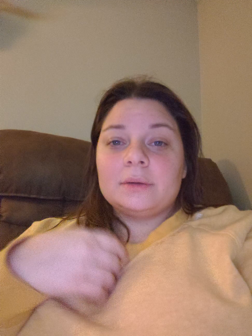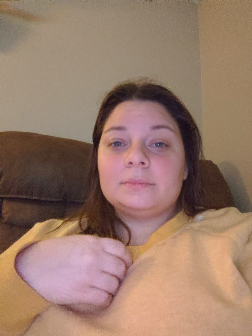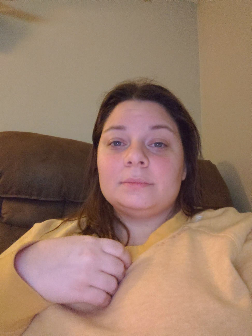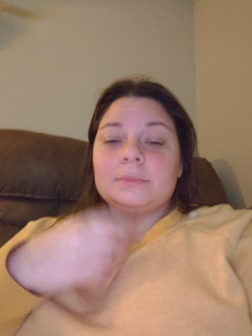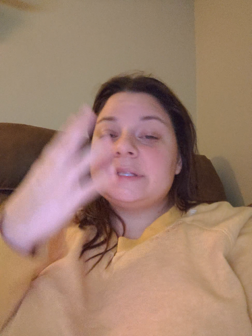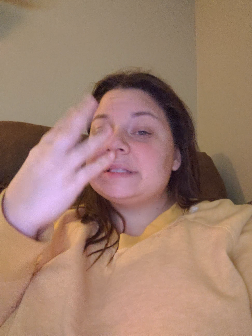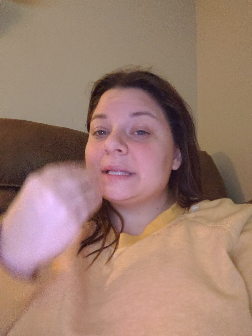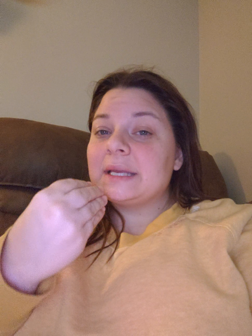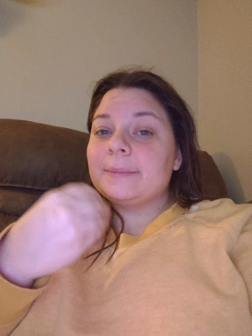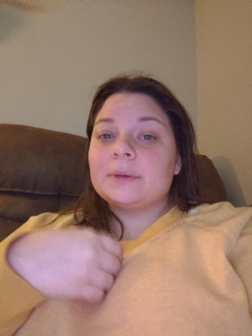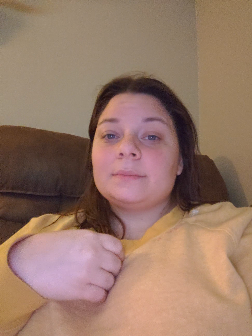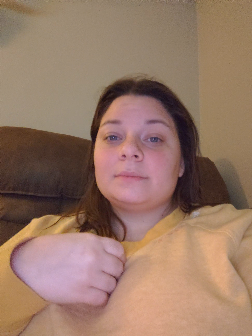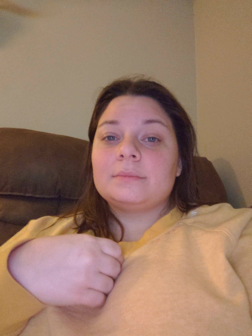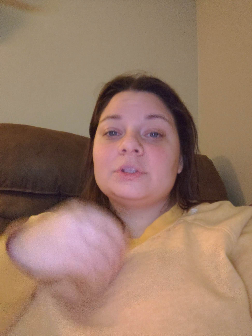sleep